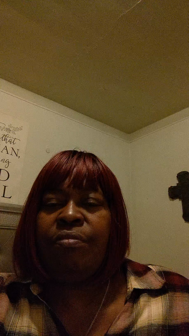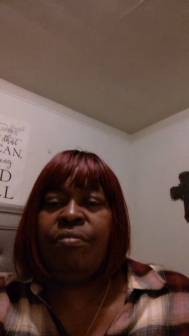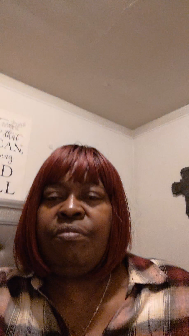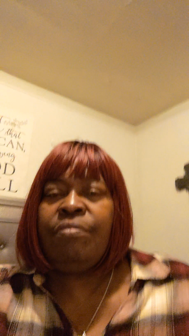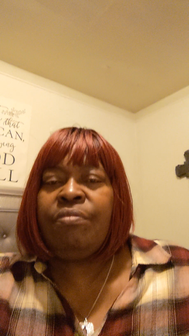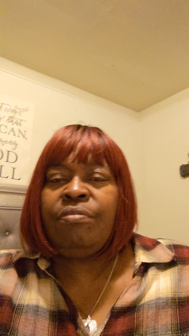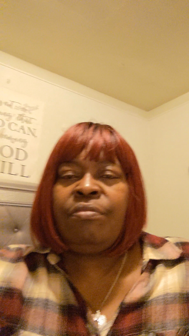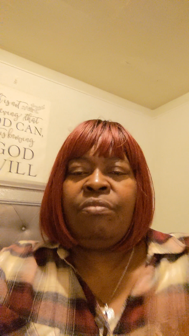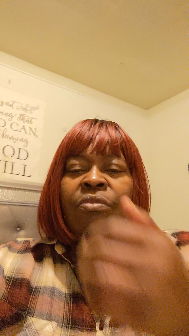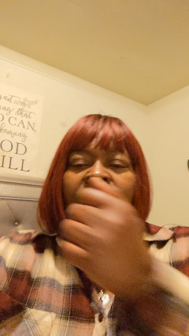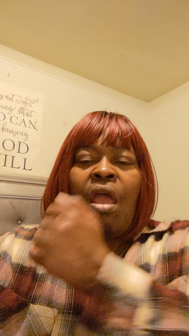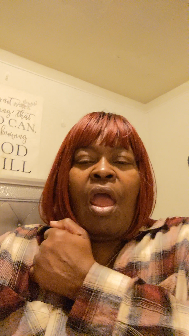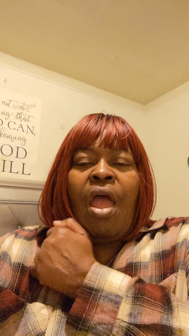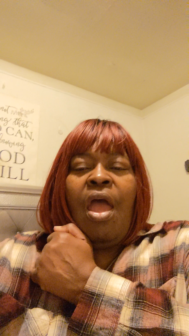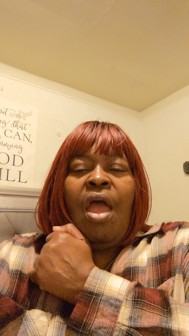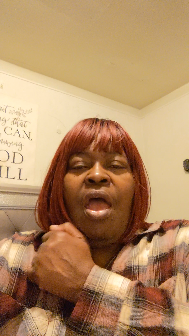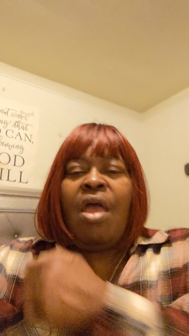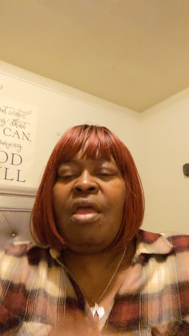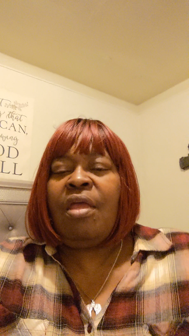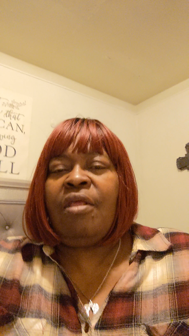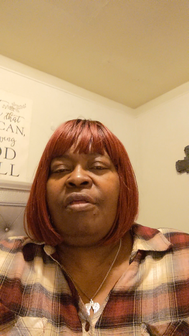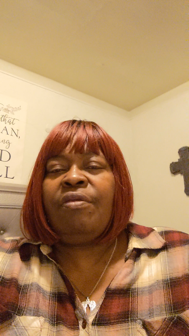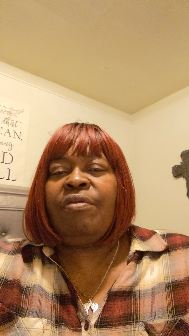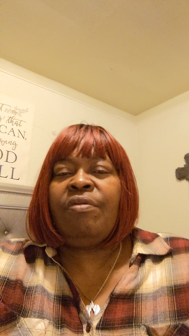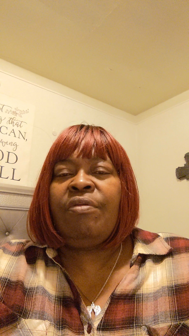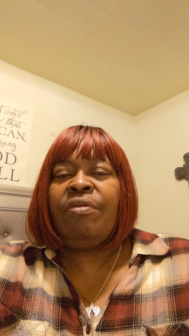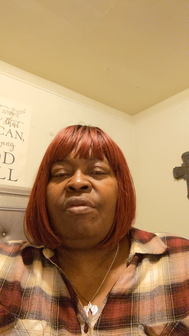hug